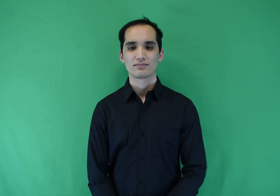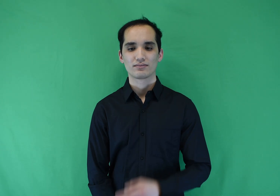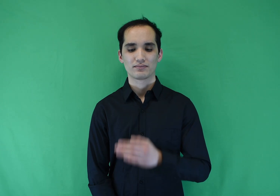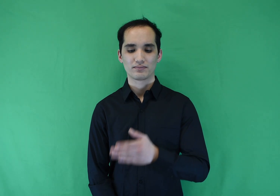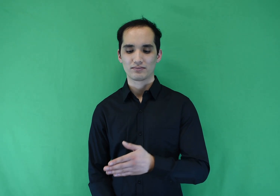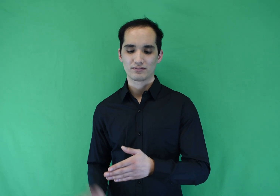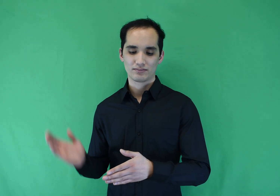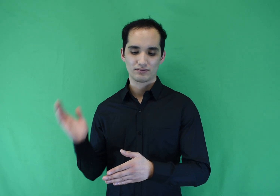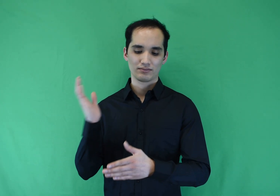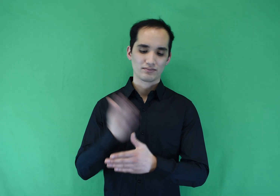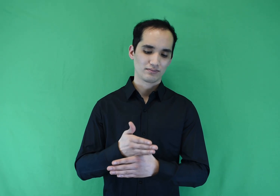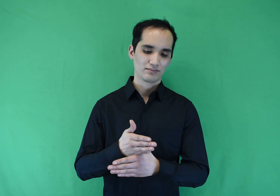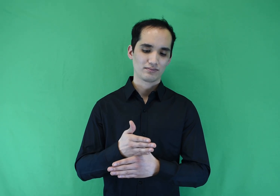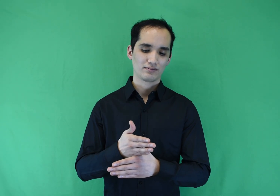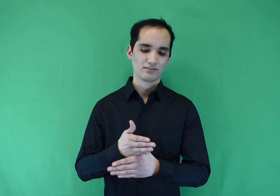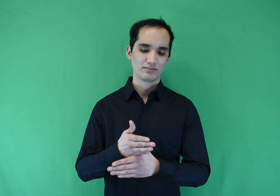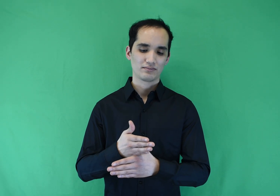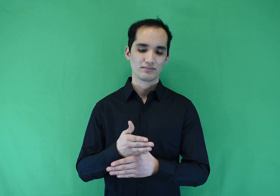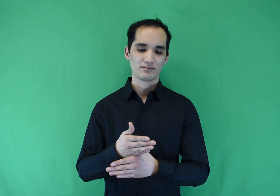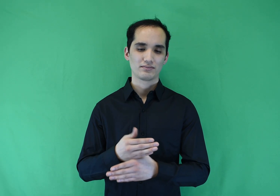ir